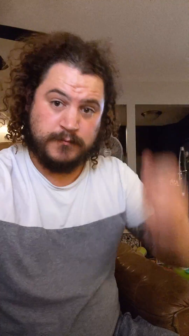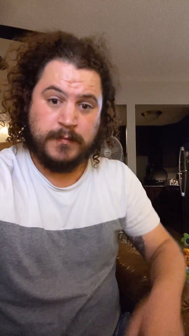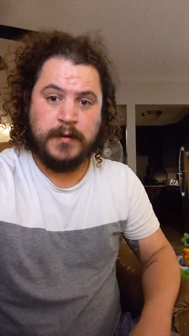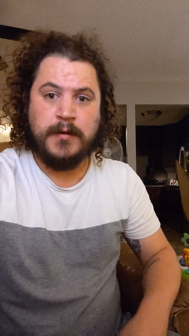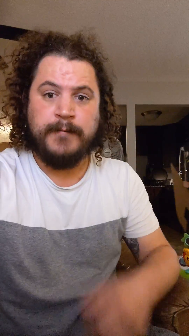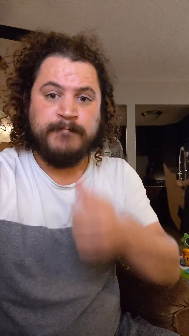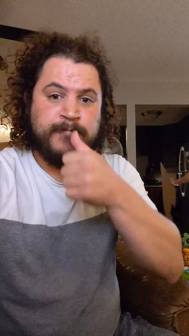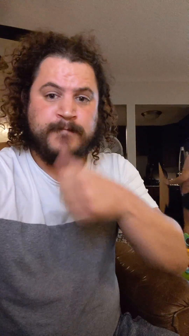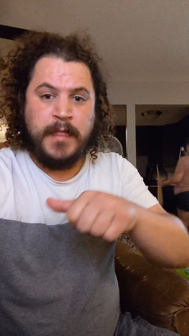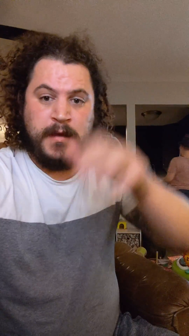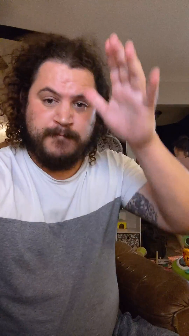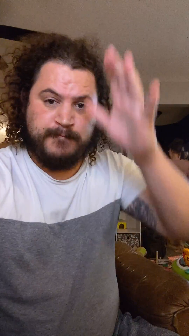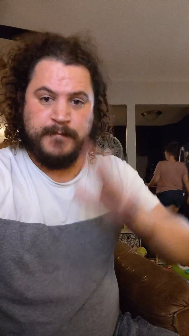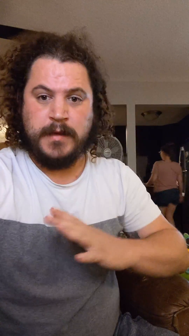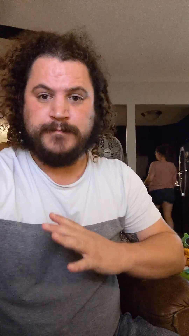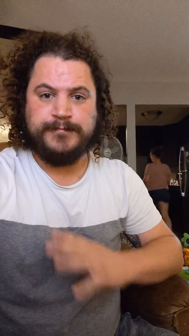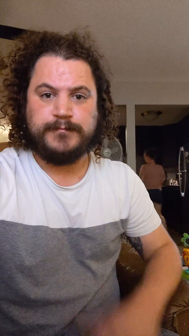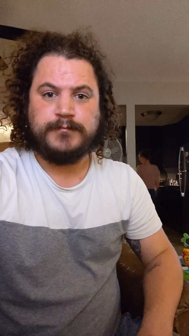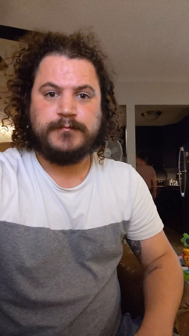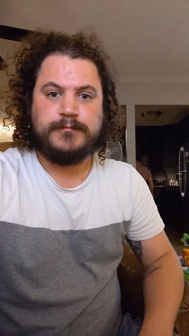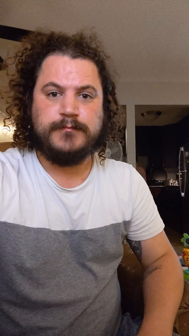mailman